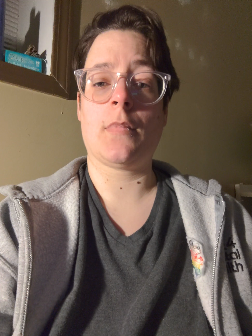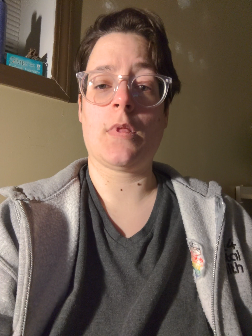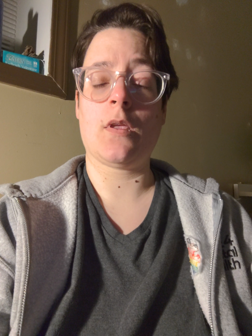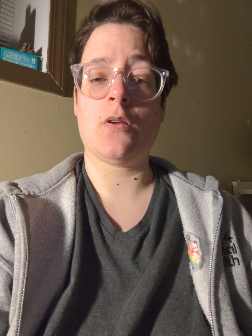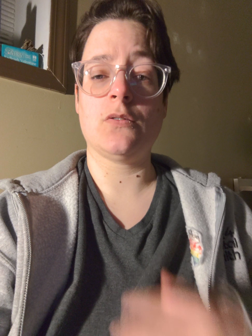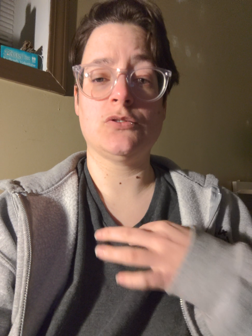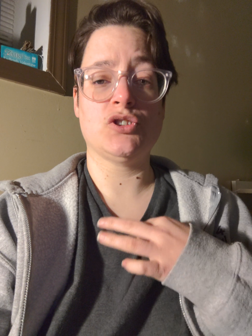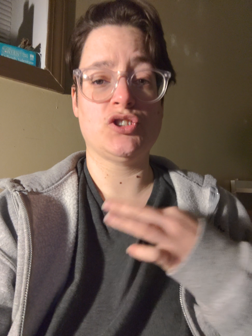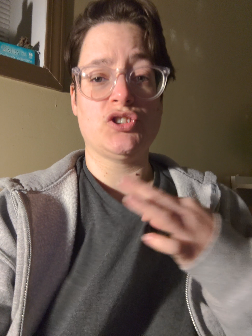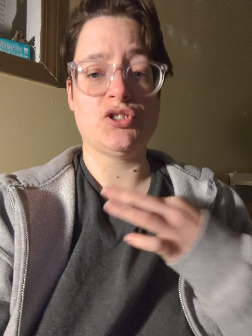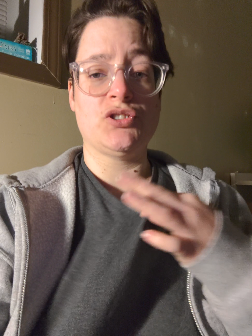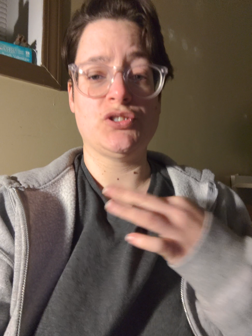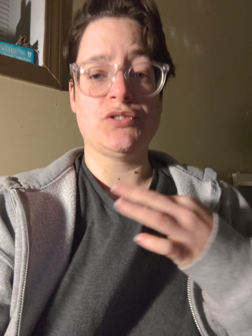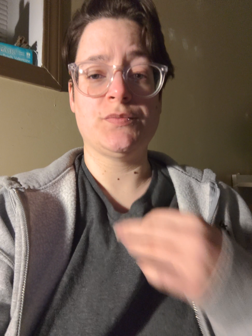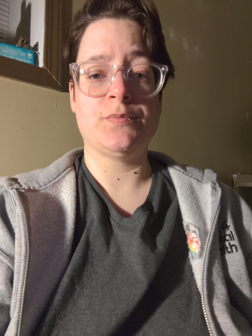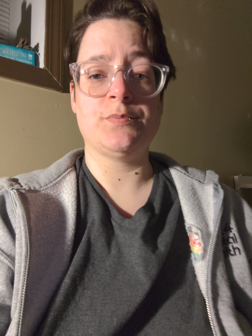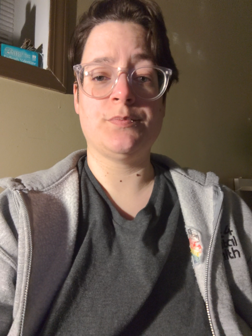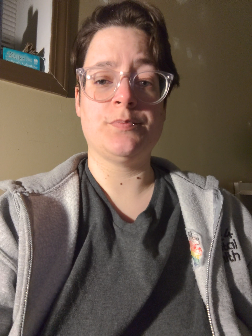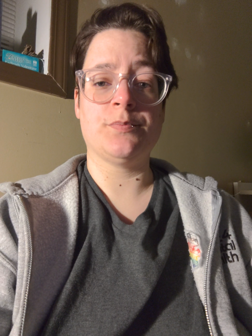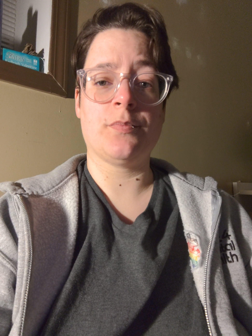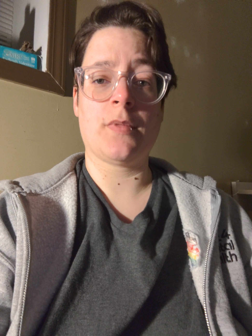shirt